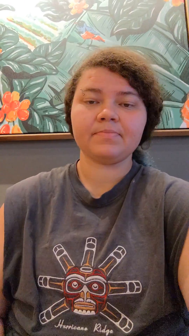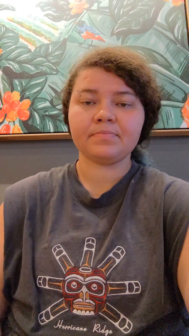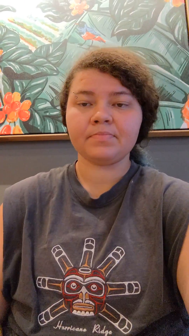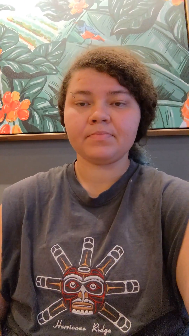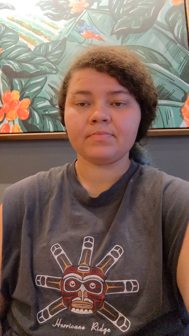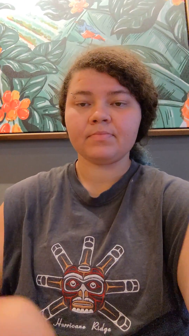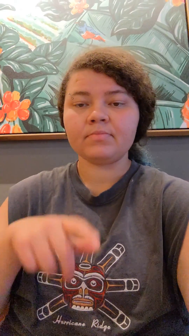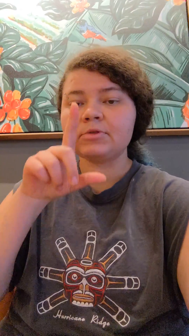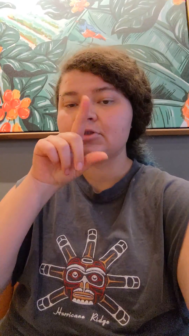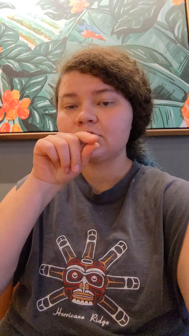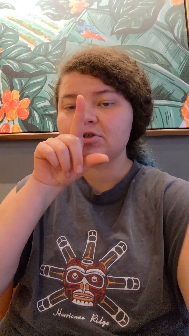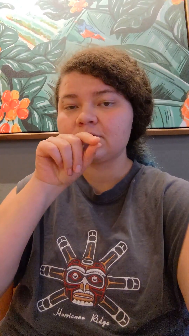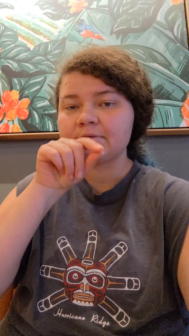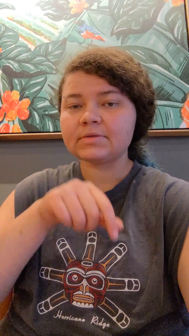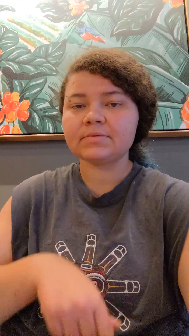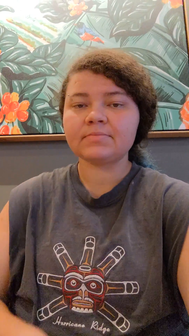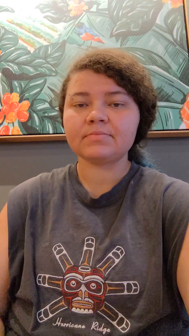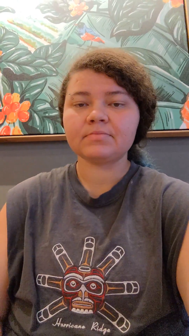chicken